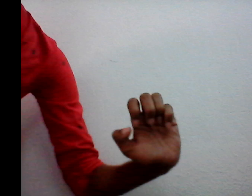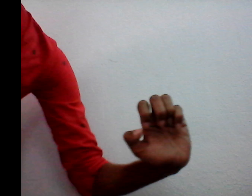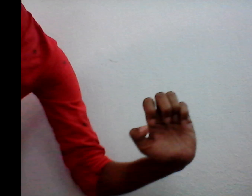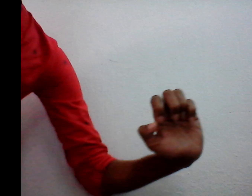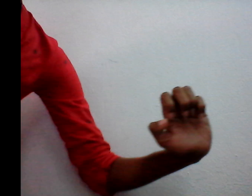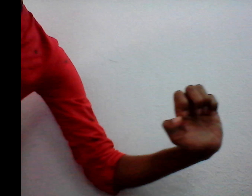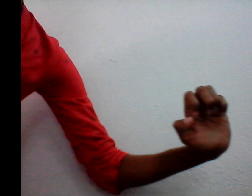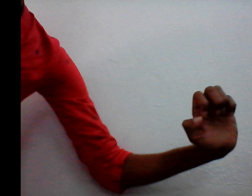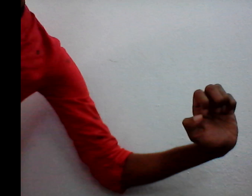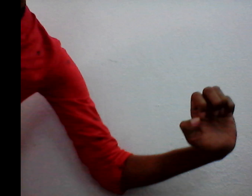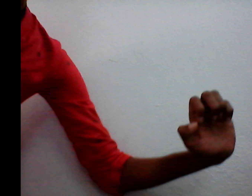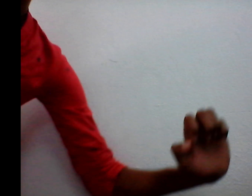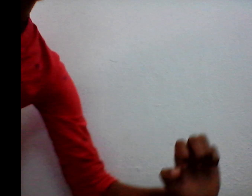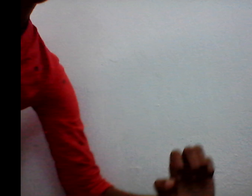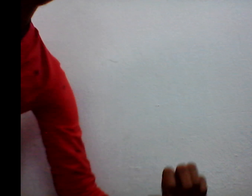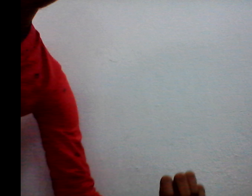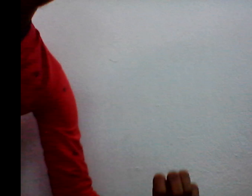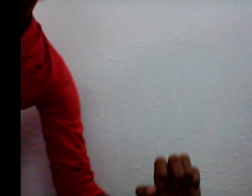ഈ